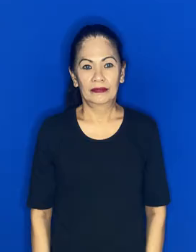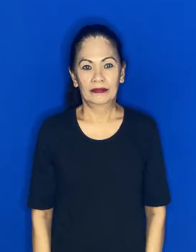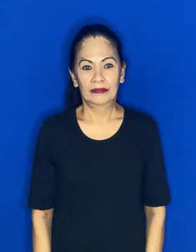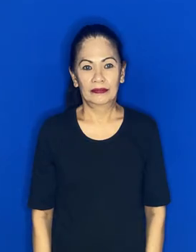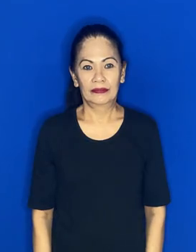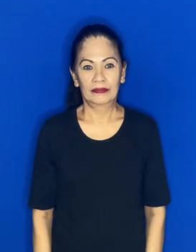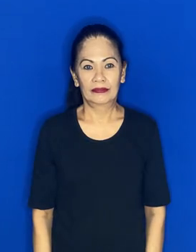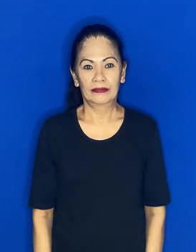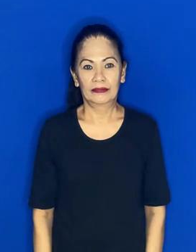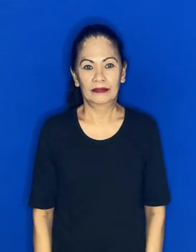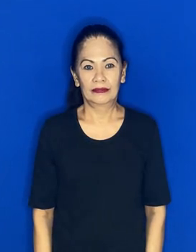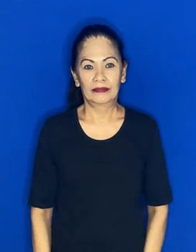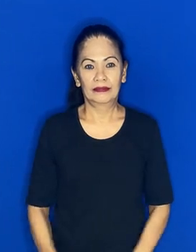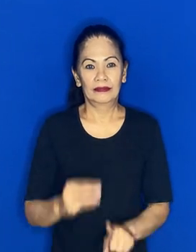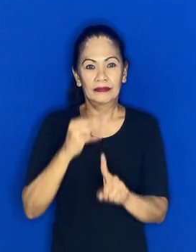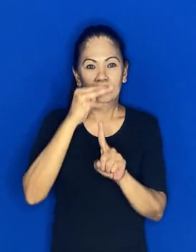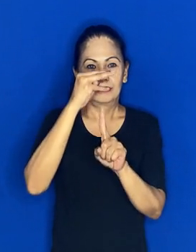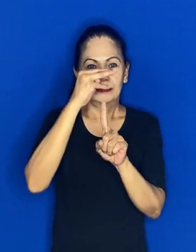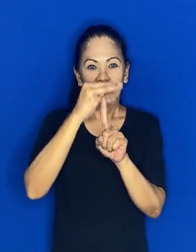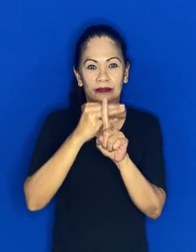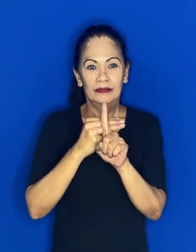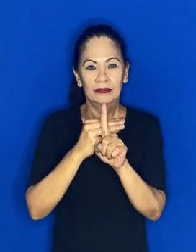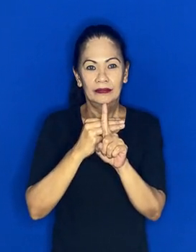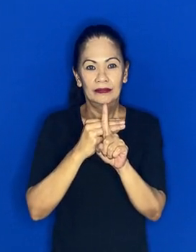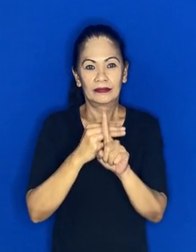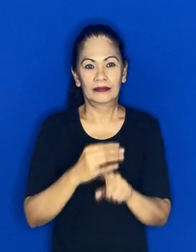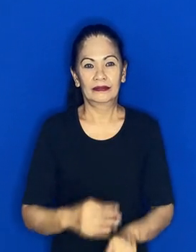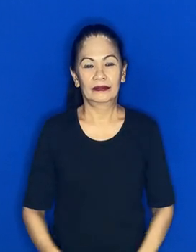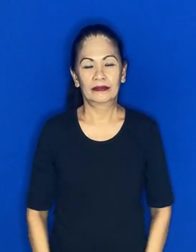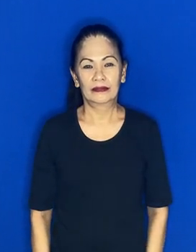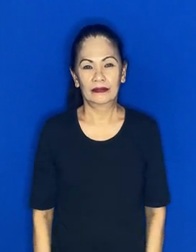march